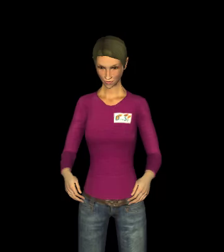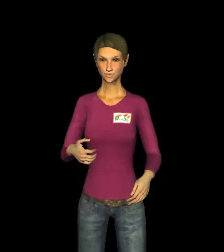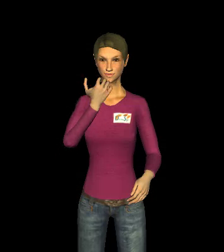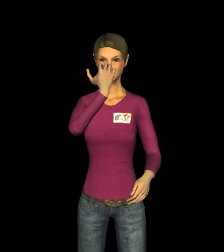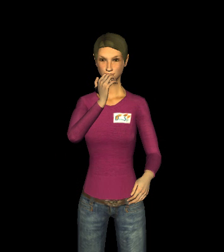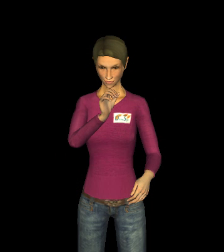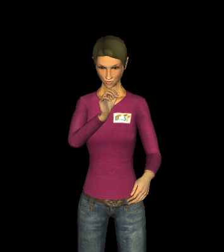حرارة